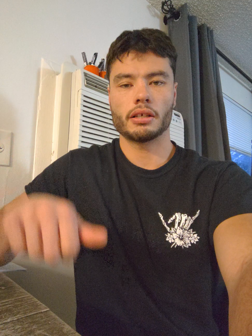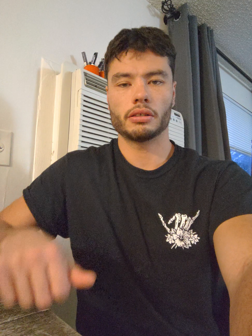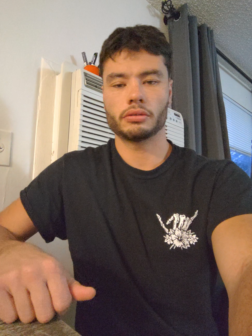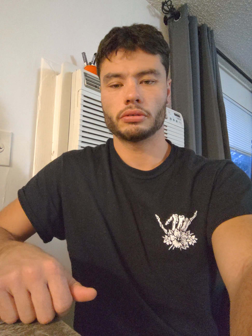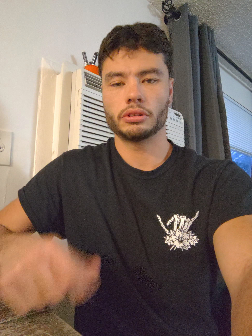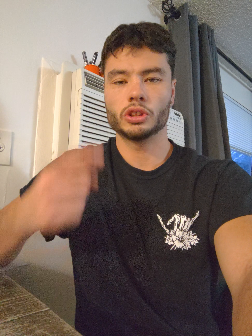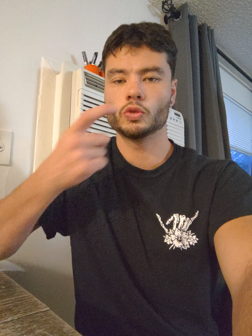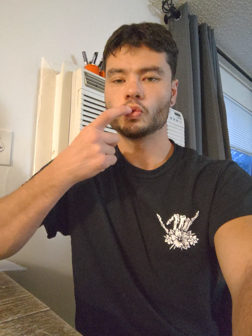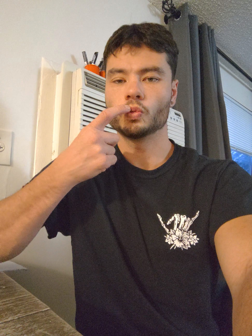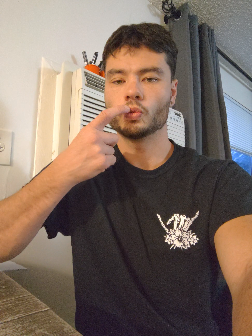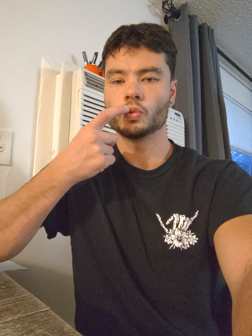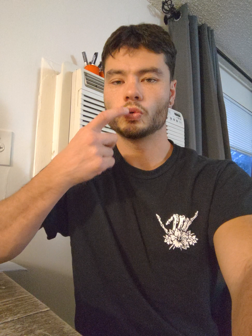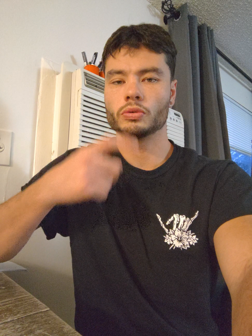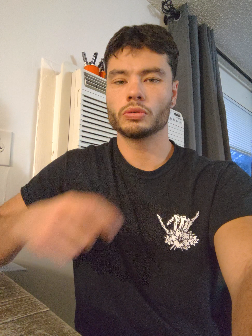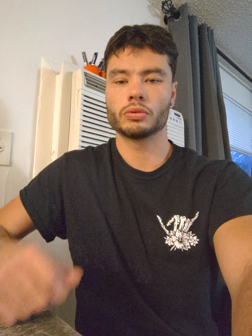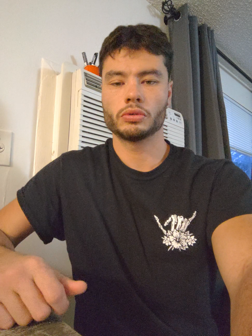tooth